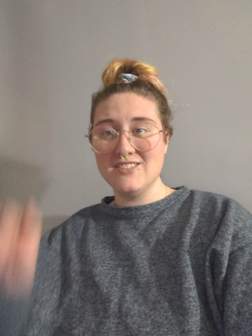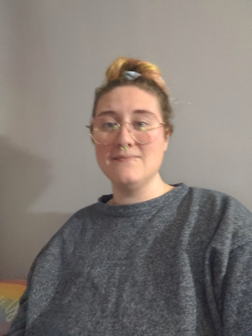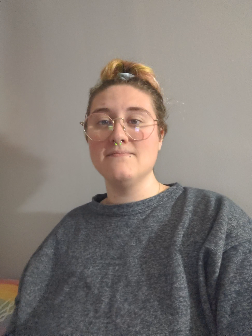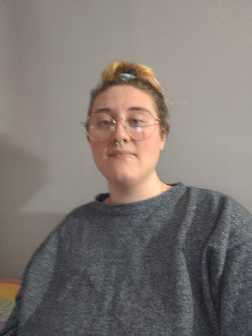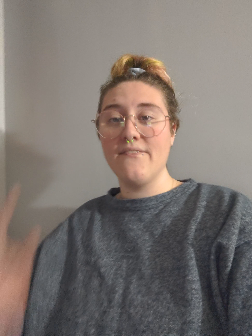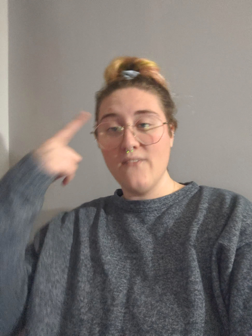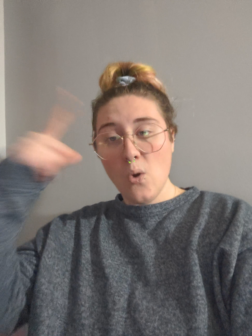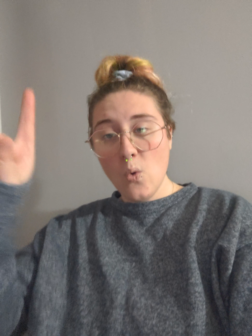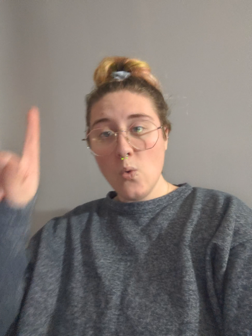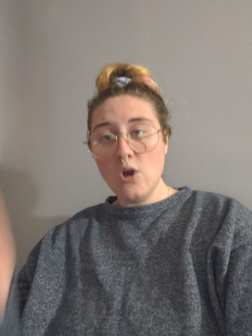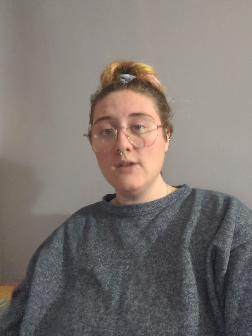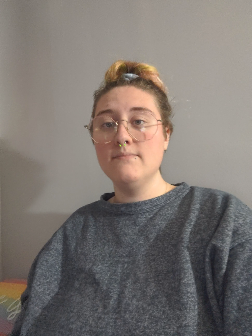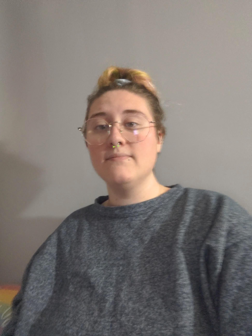for